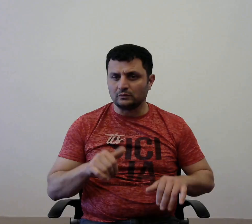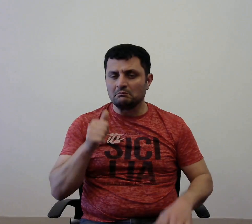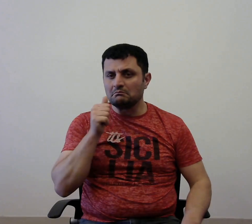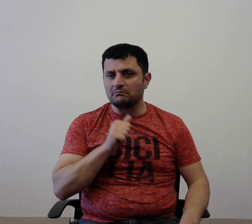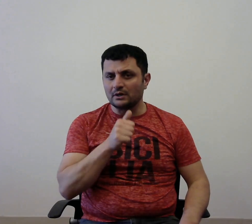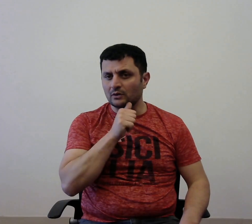parol